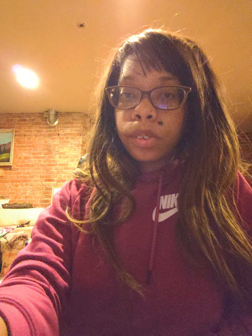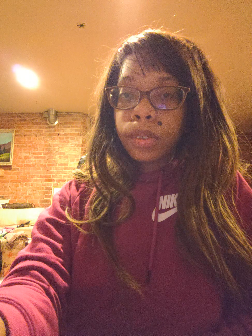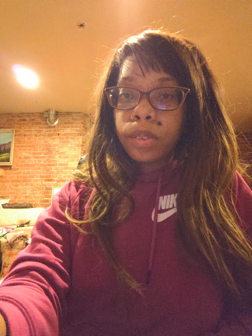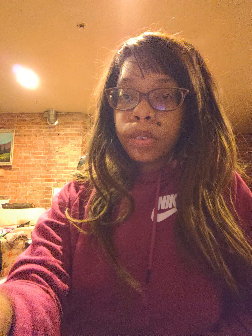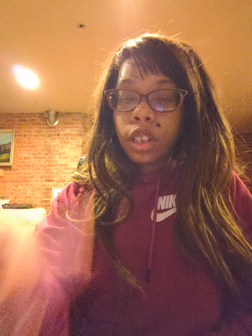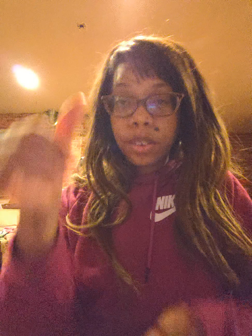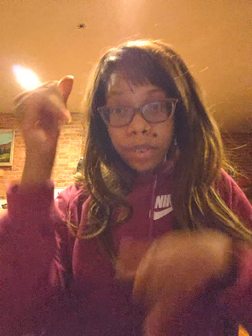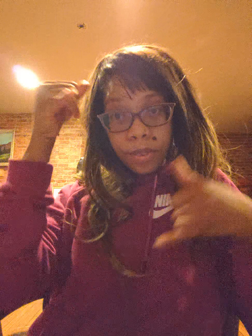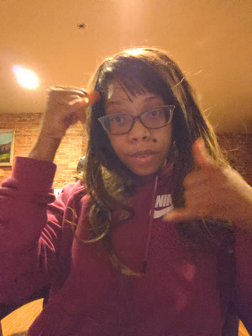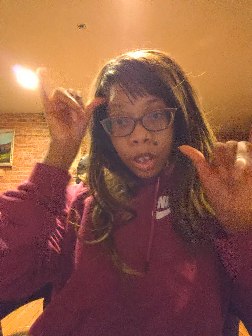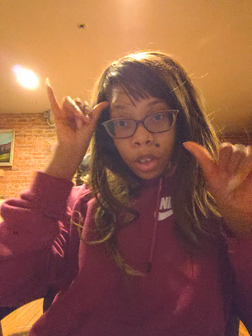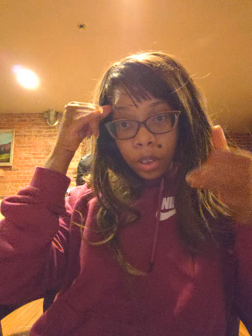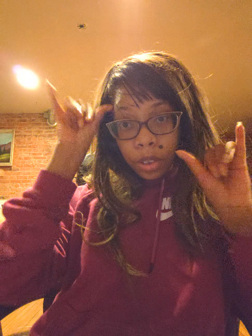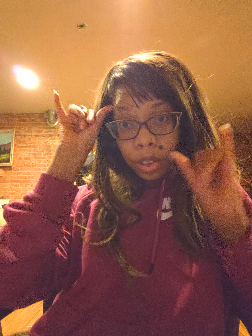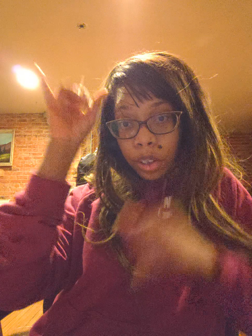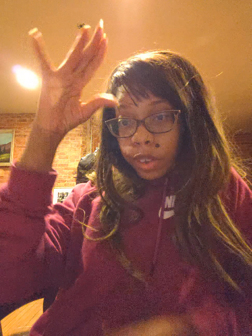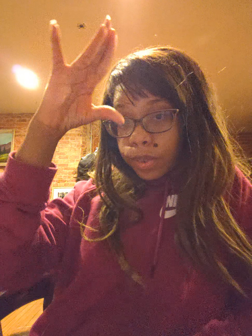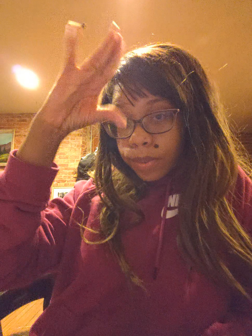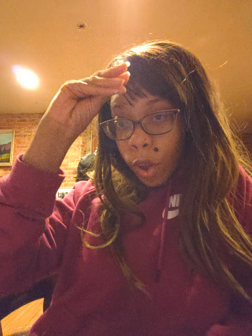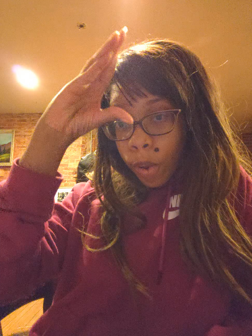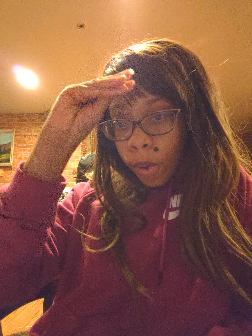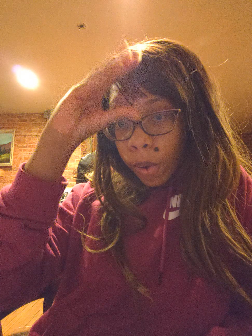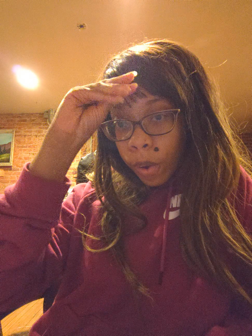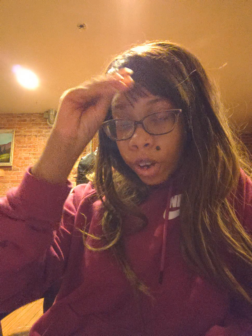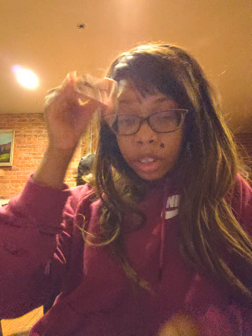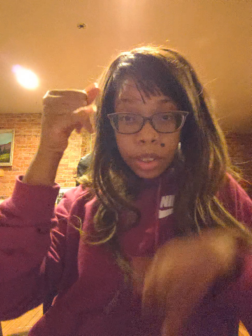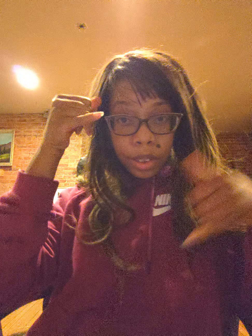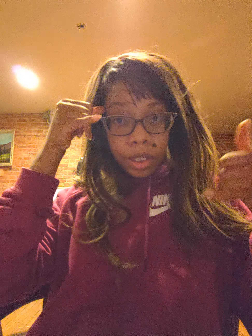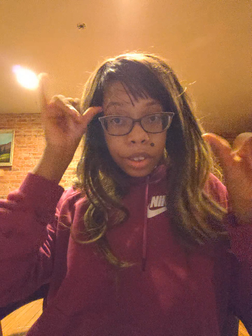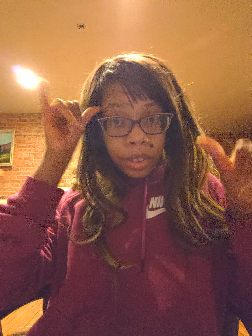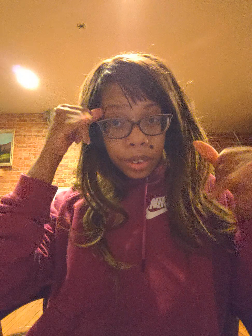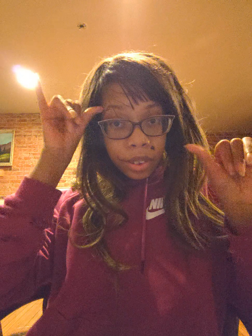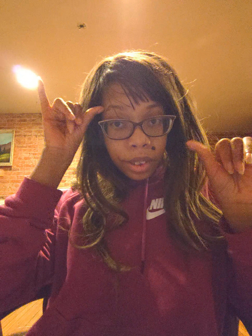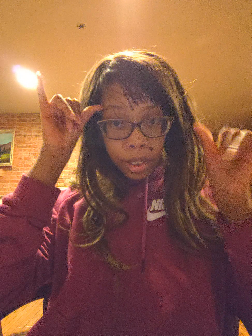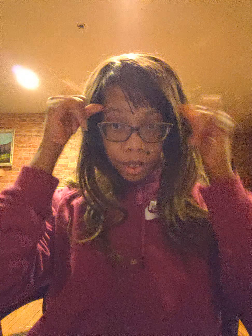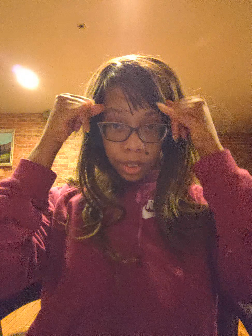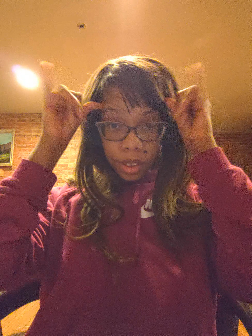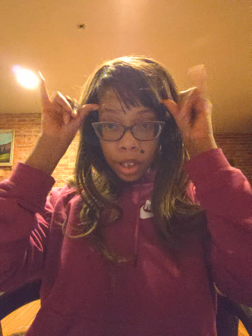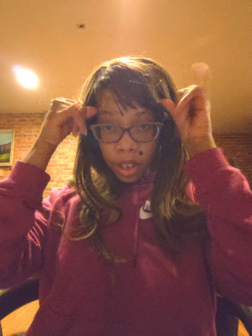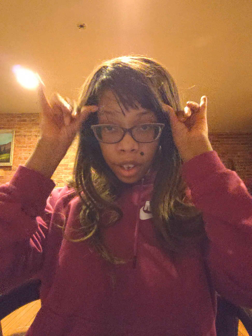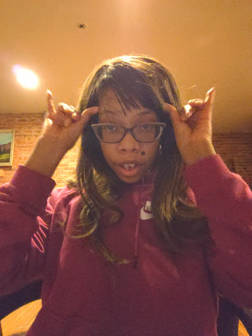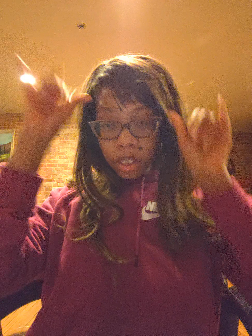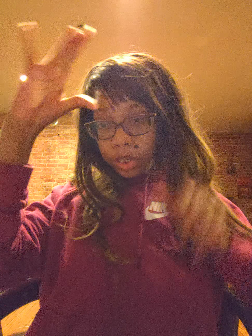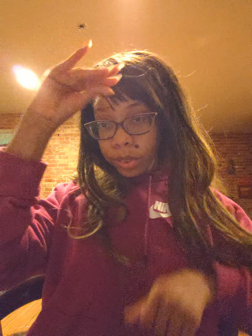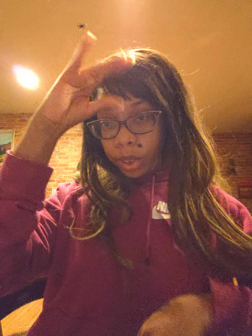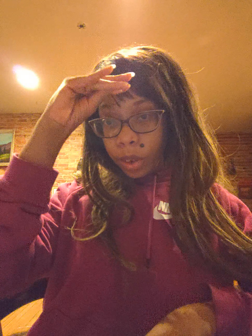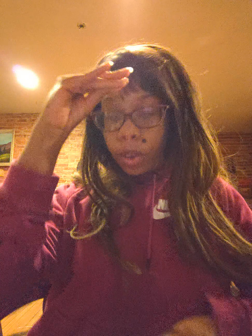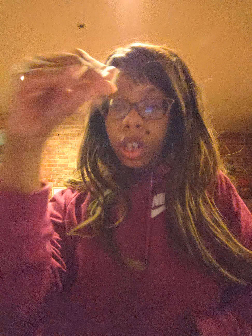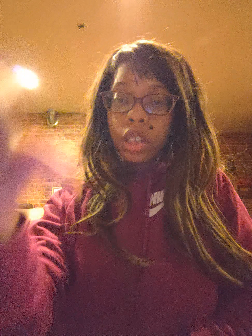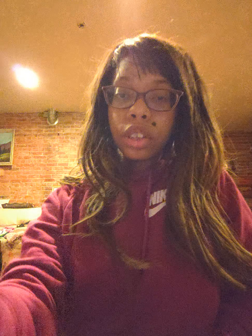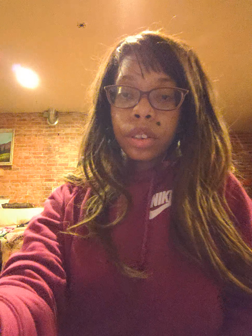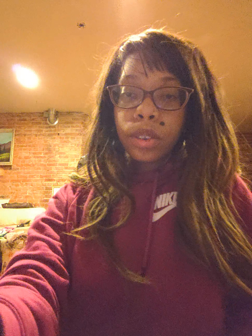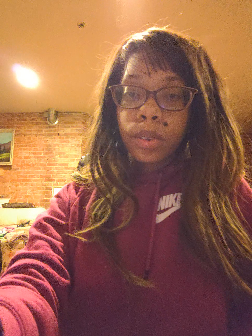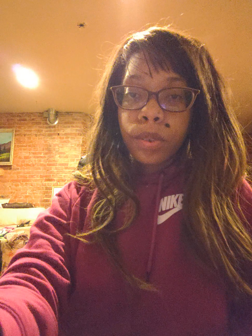cowboy